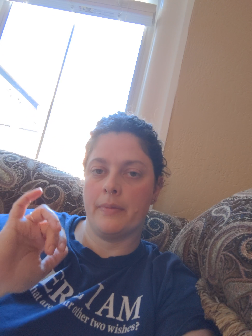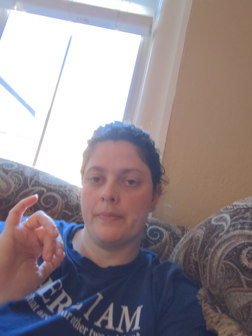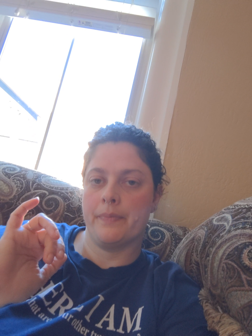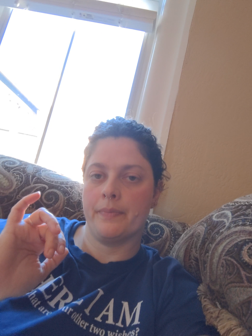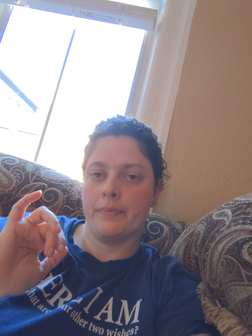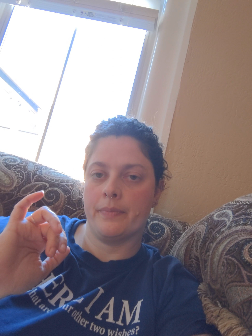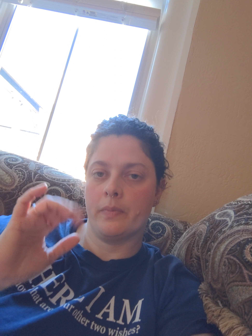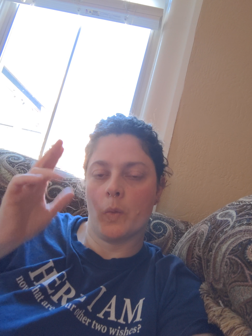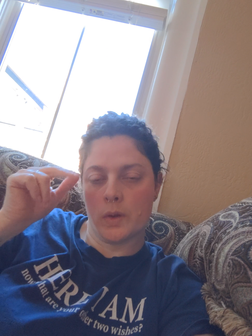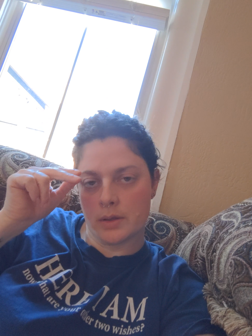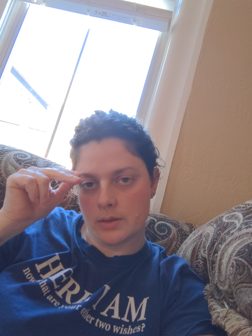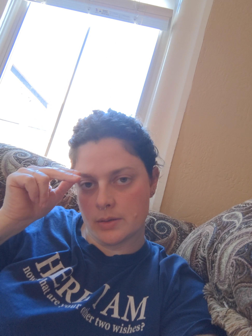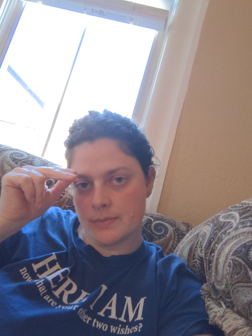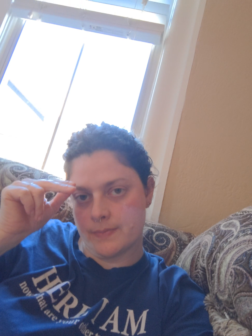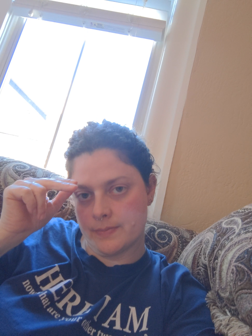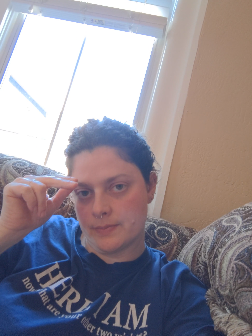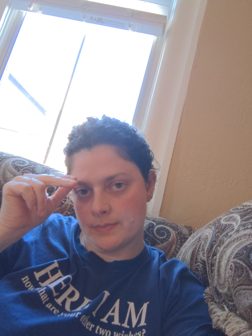horse